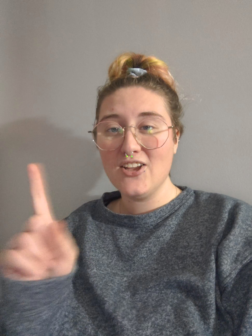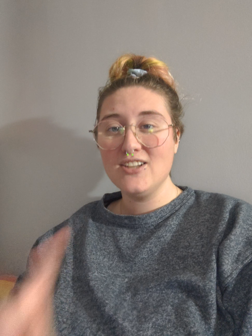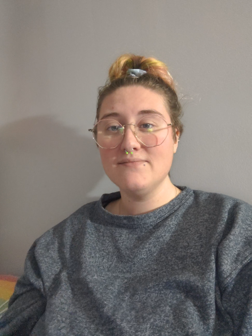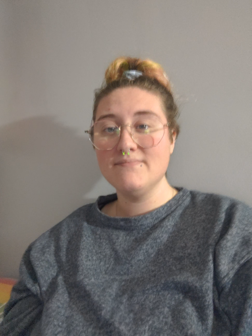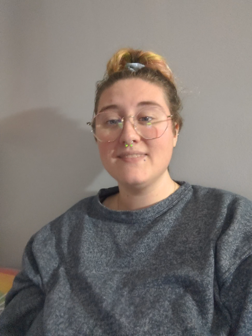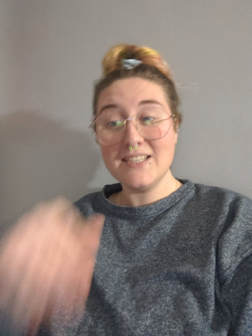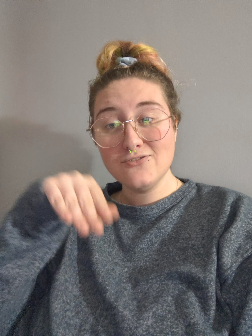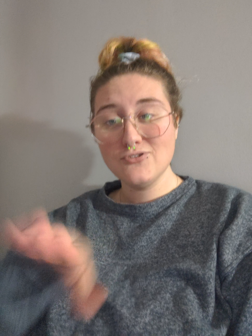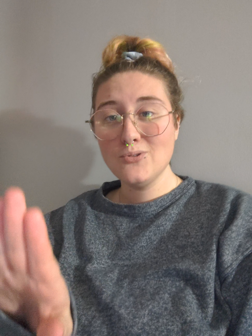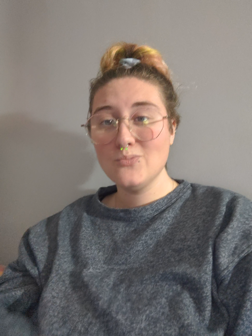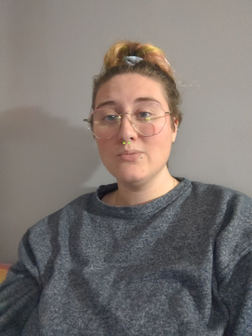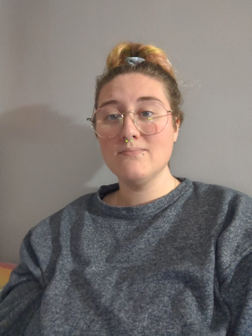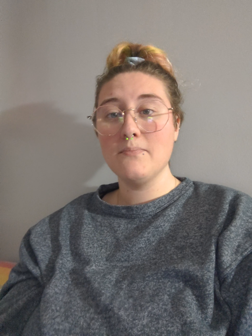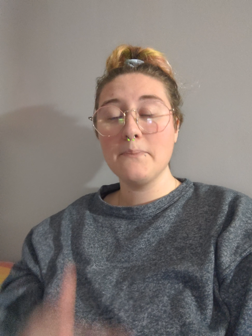into